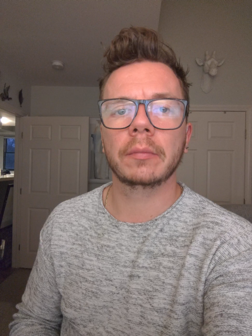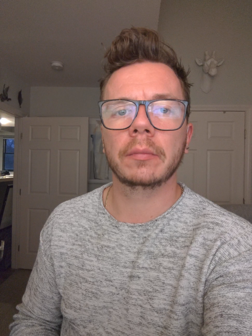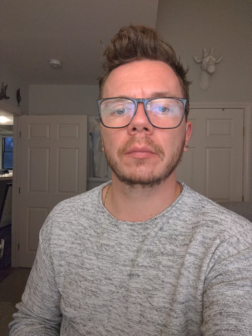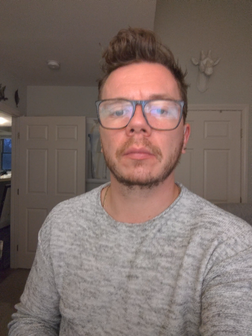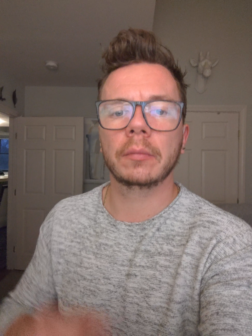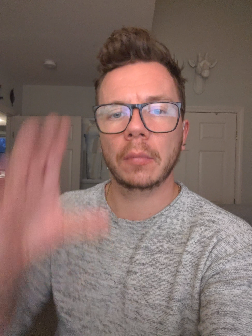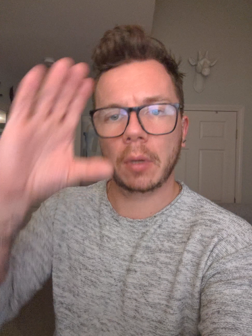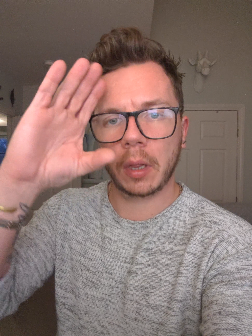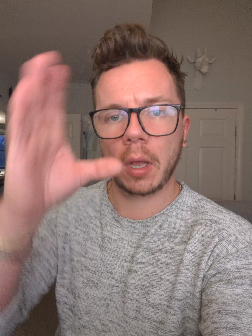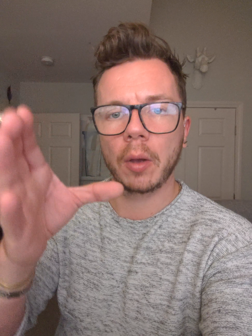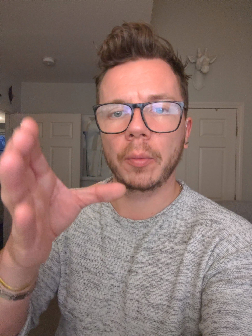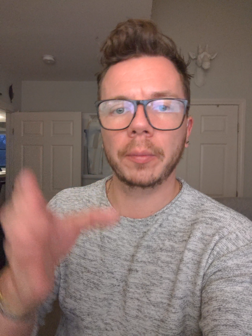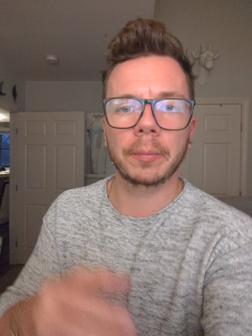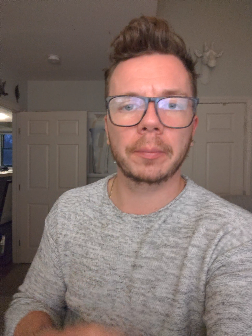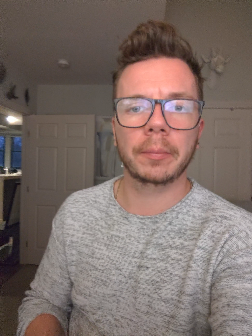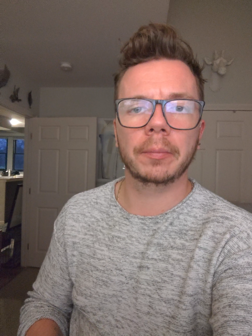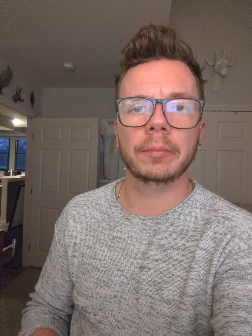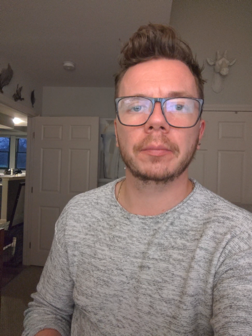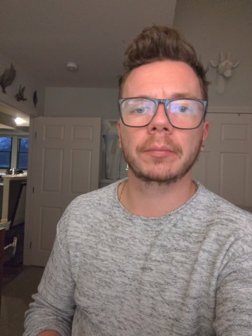hello